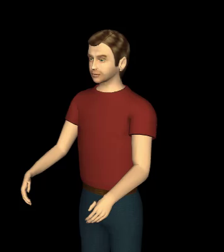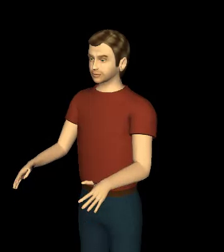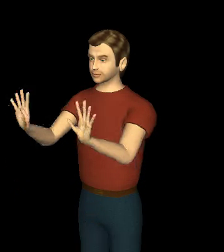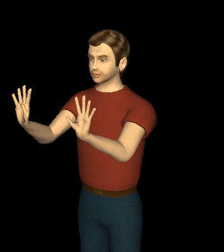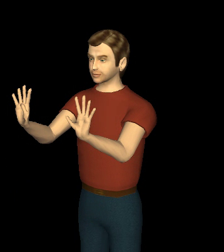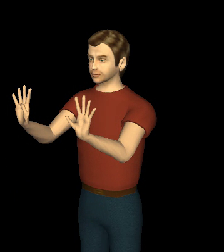9